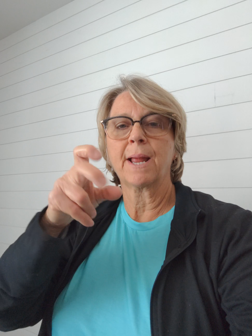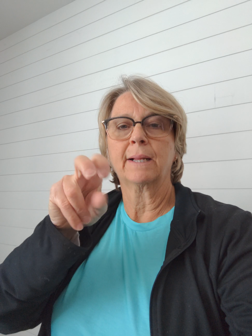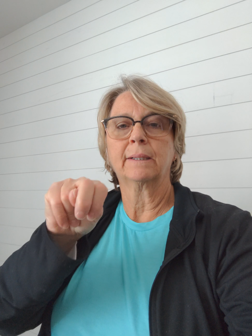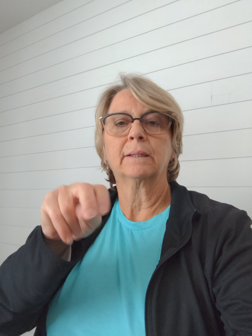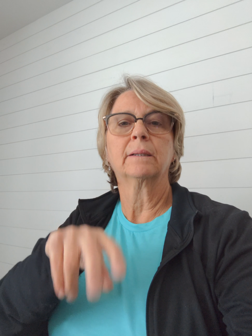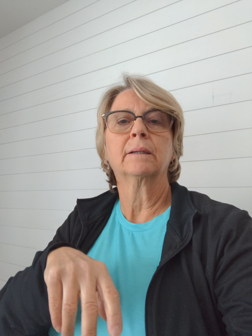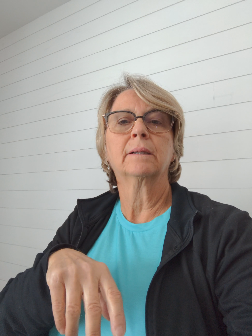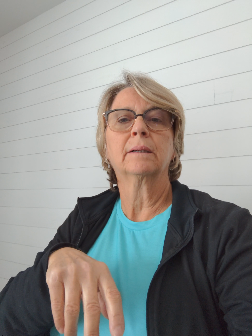pen